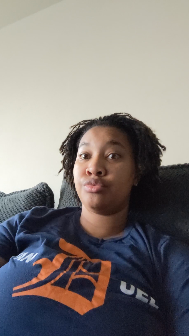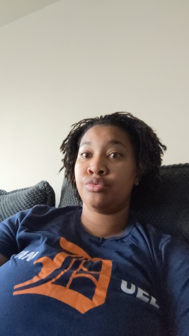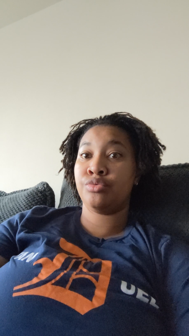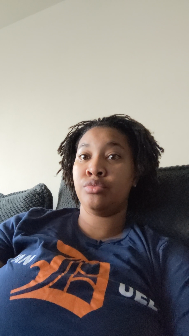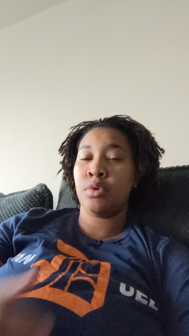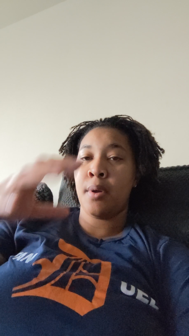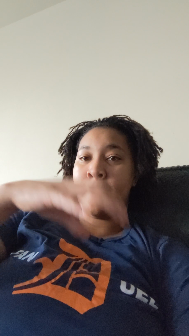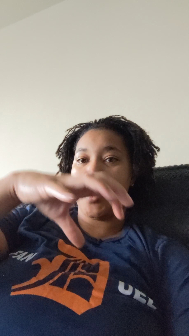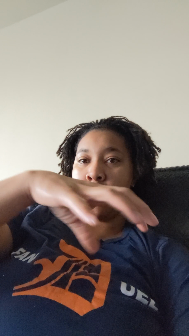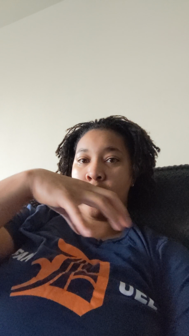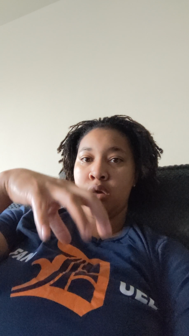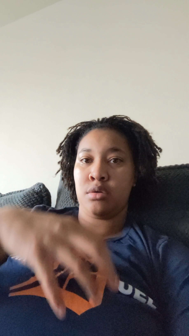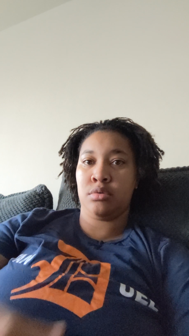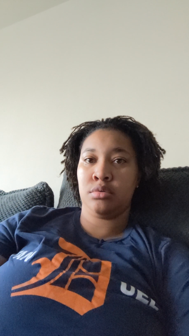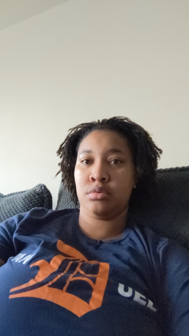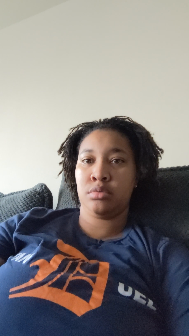block